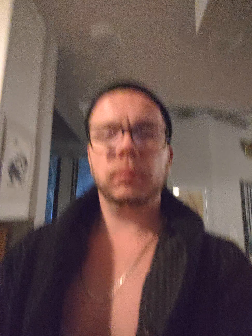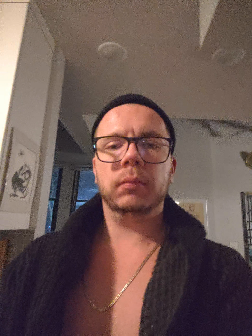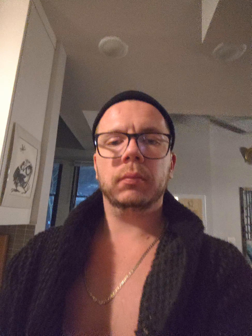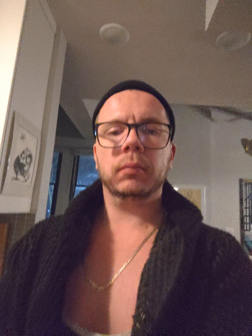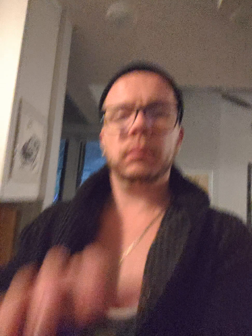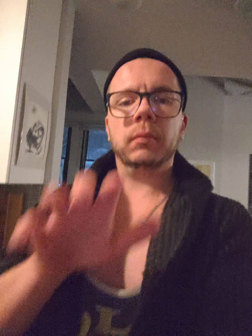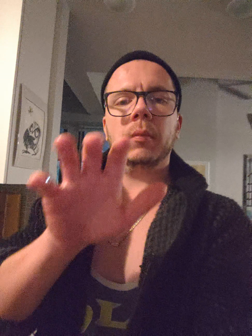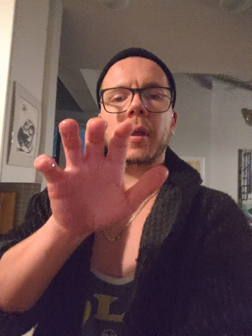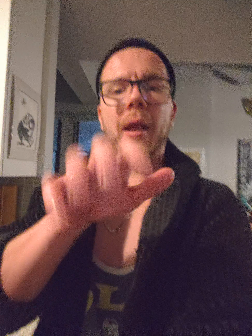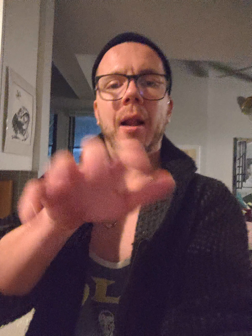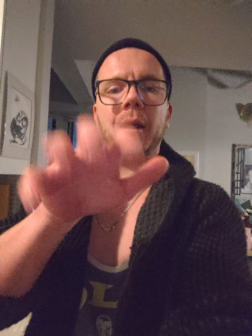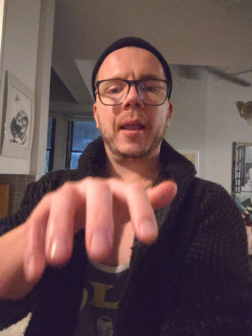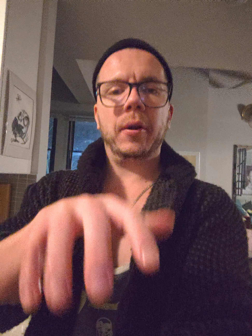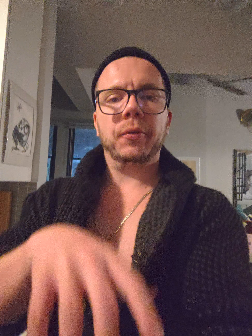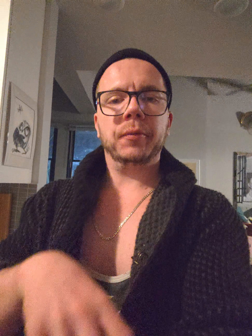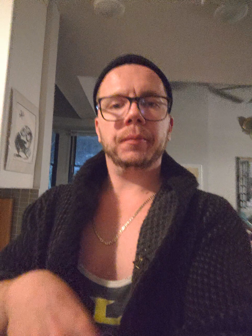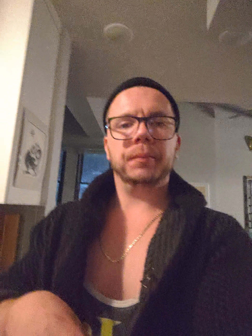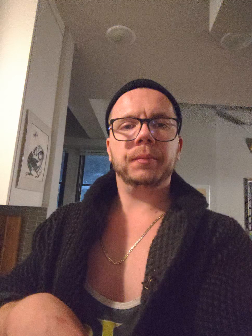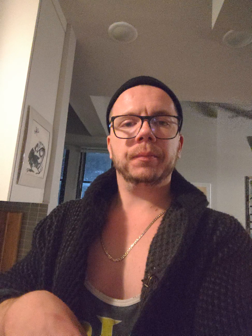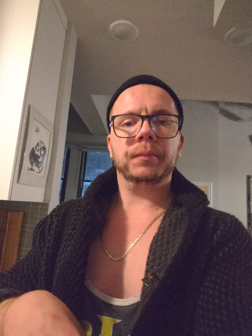alligator